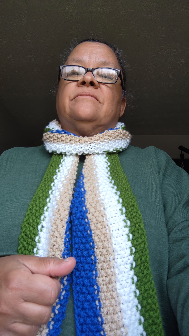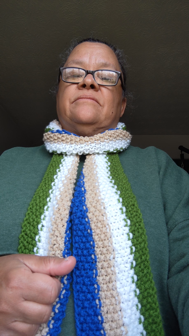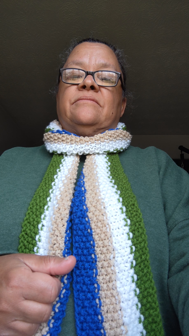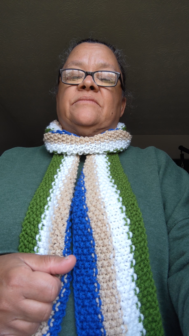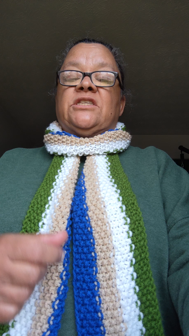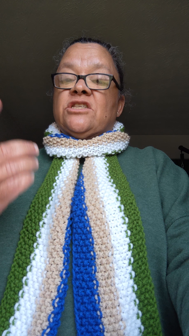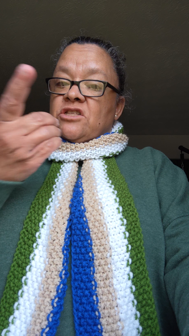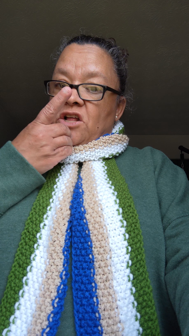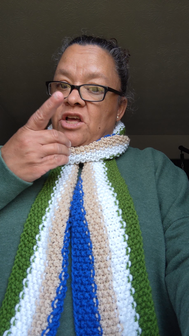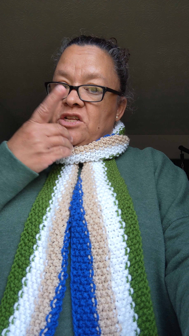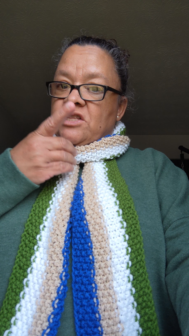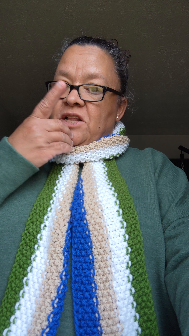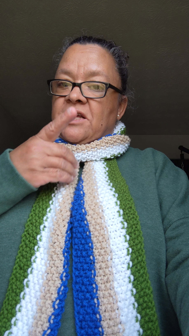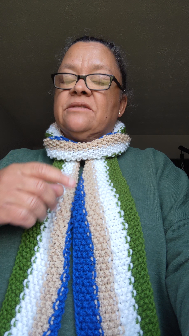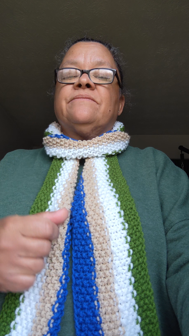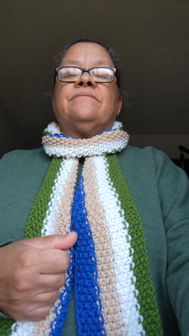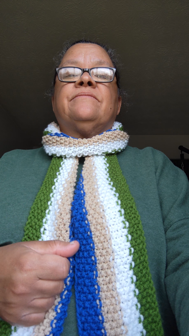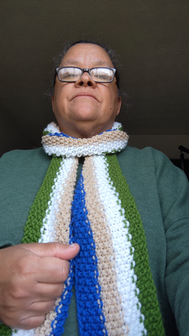dinner